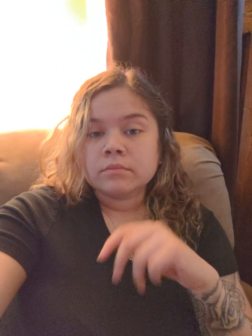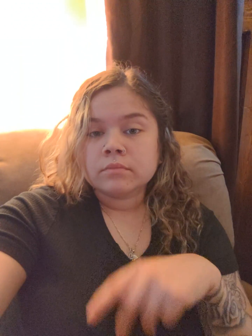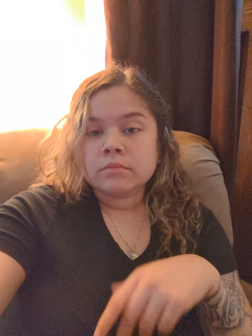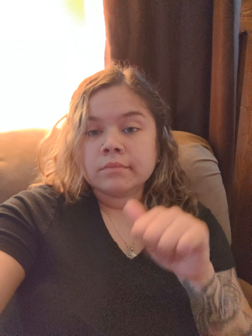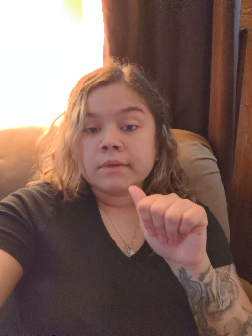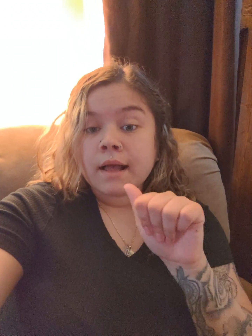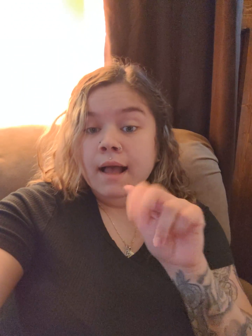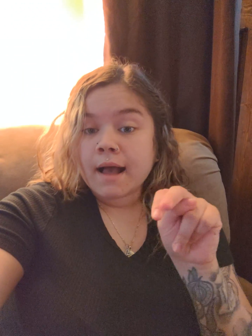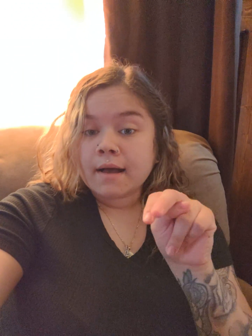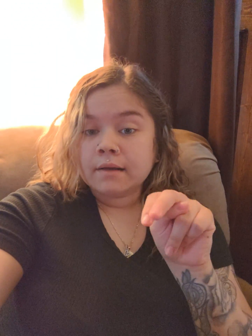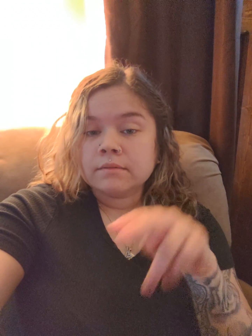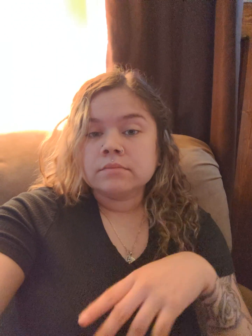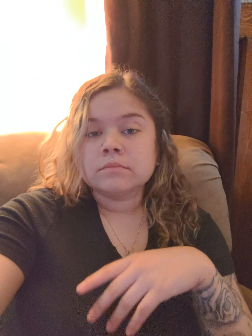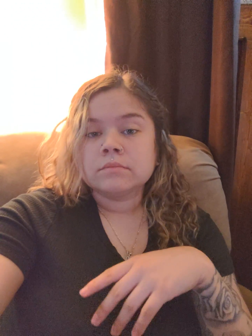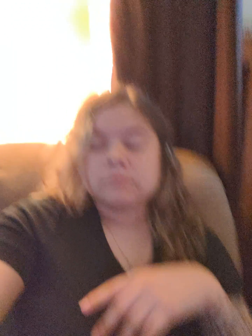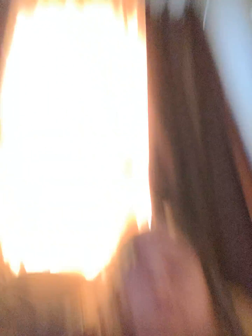an